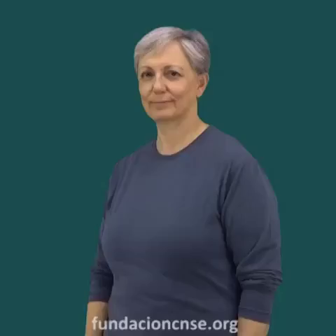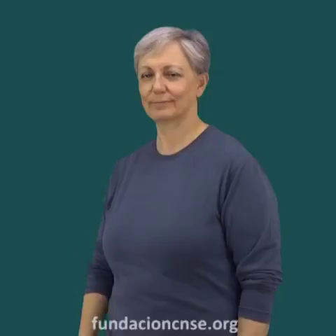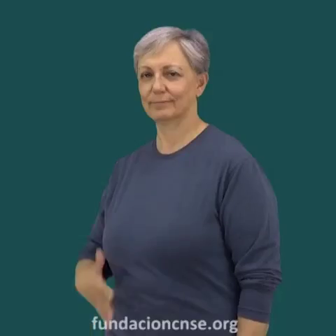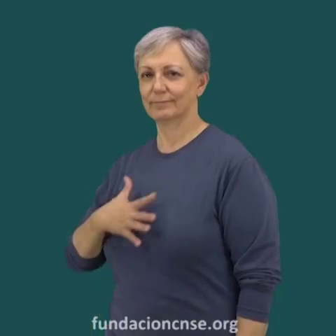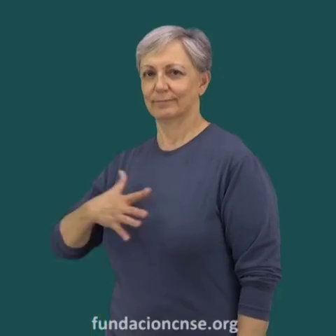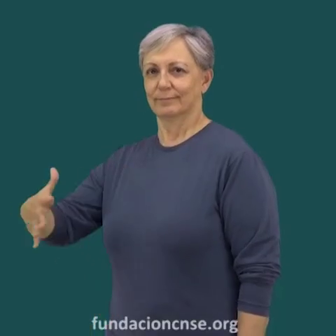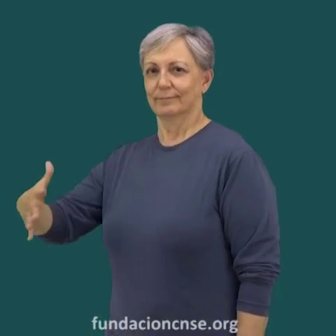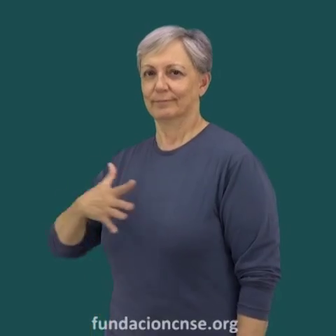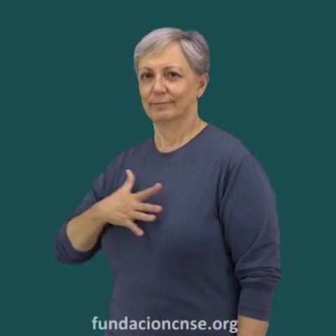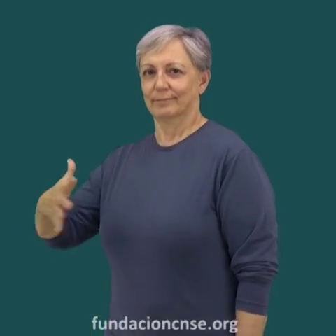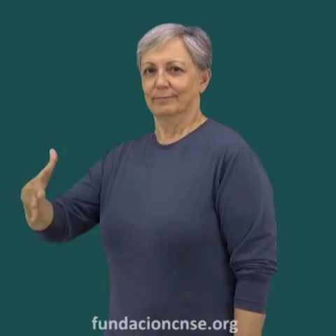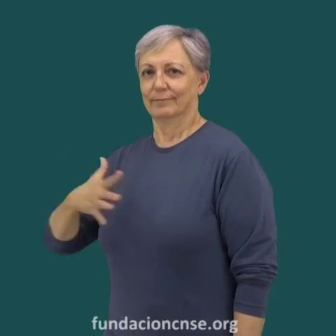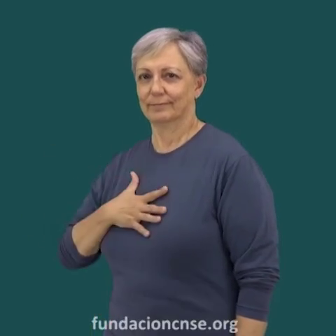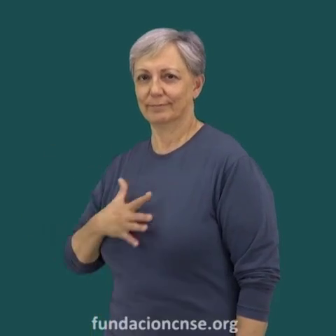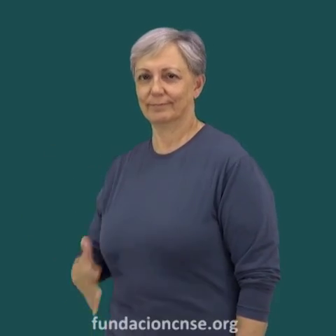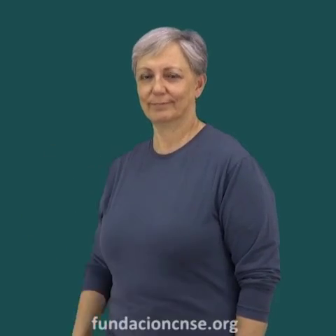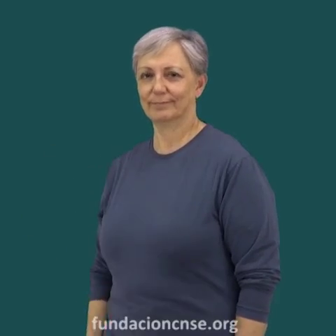respirar